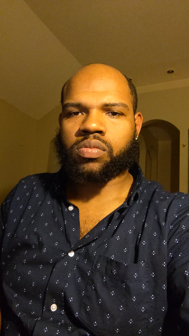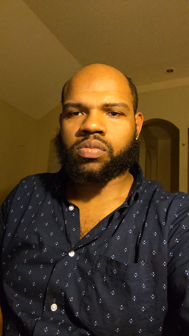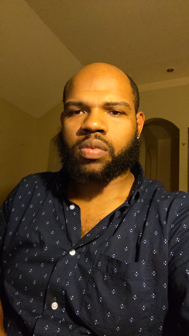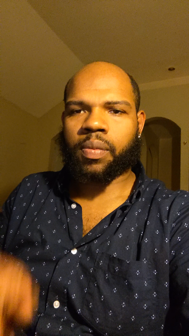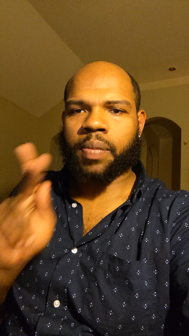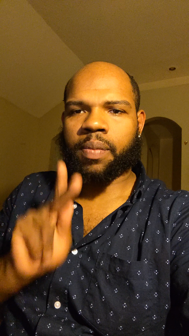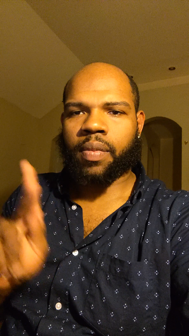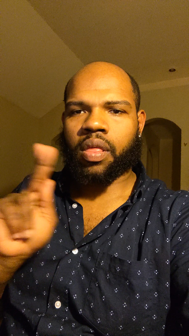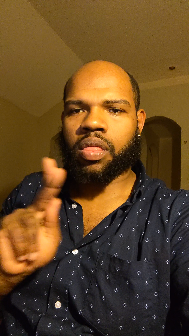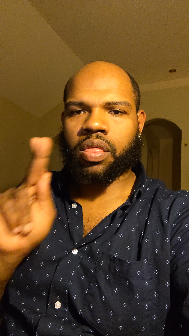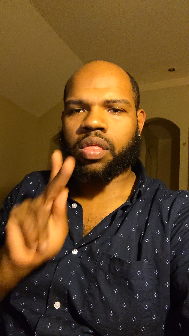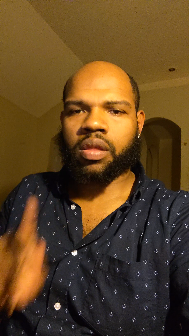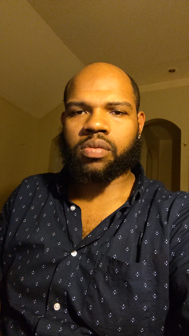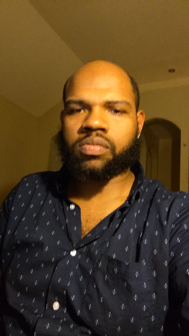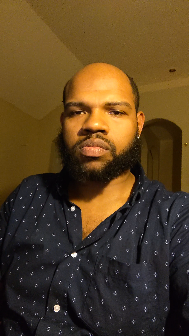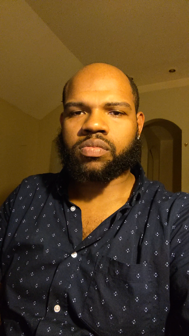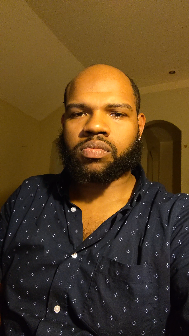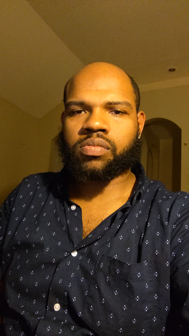people